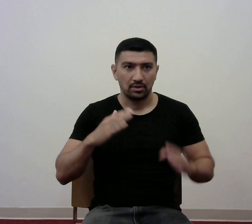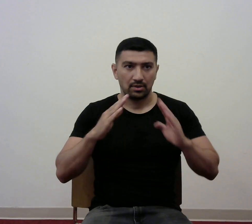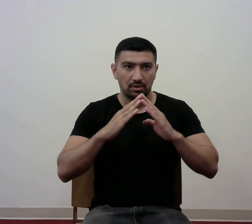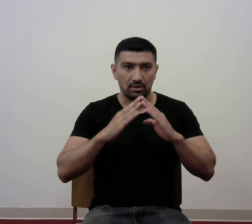ev